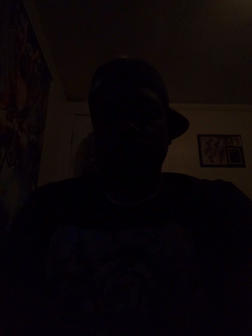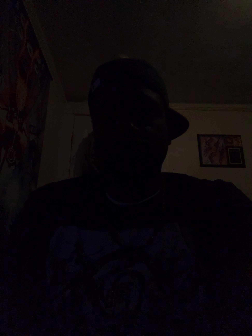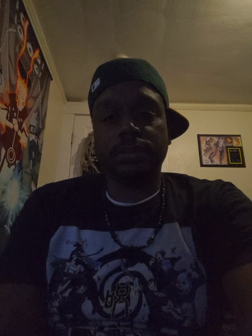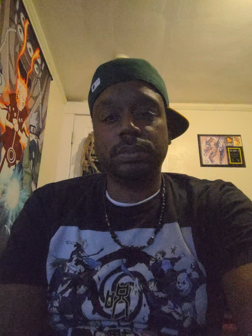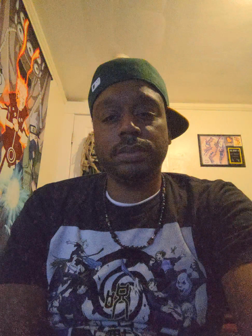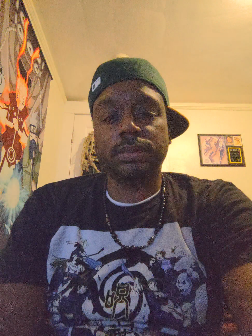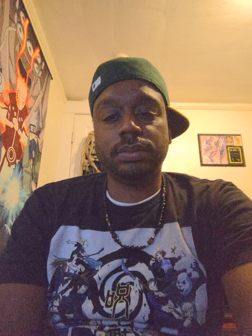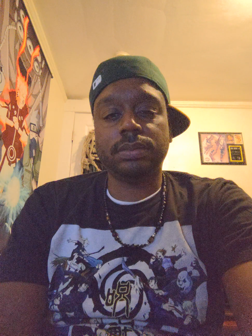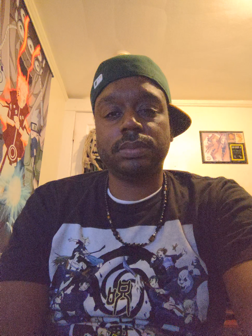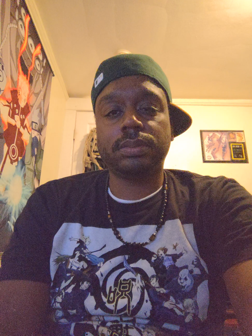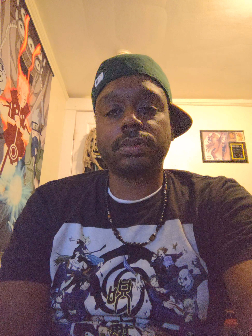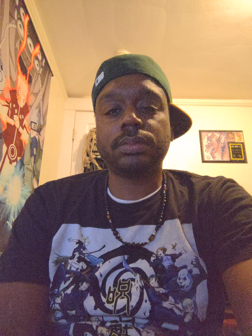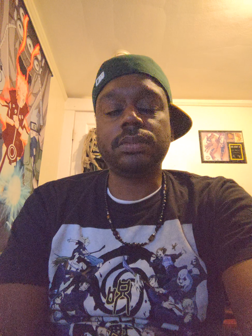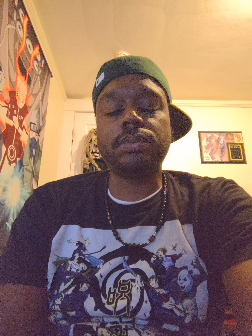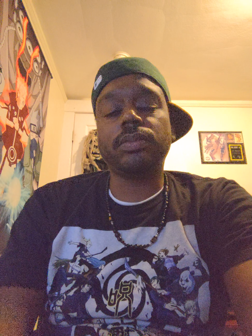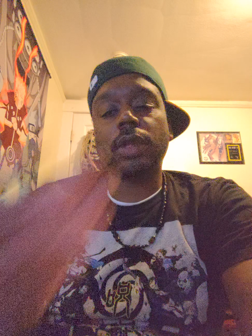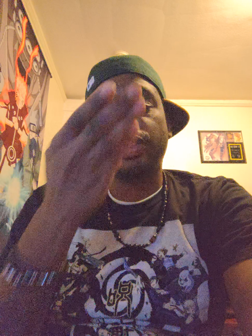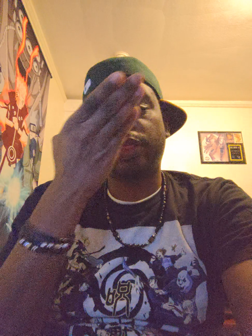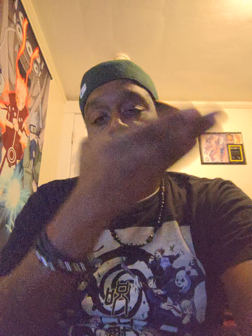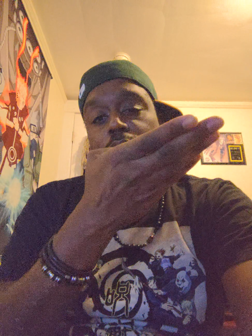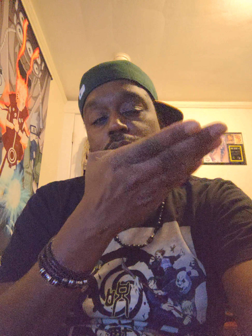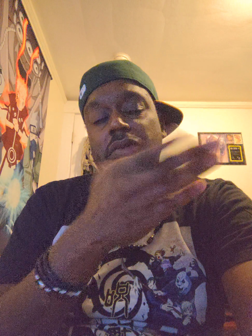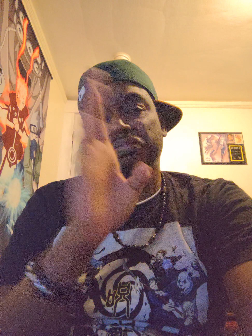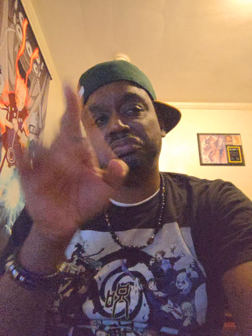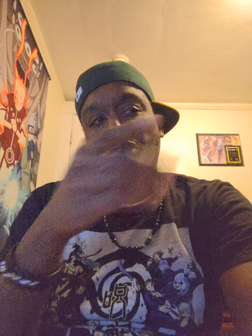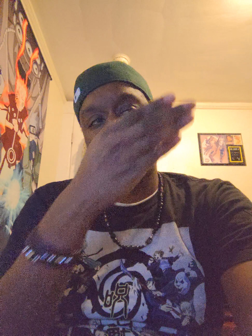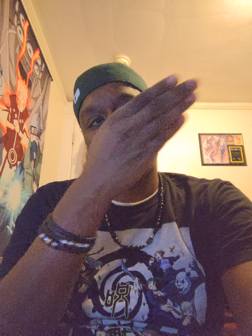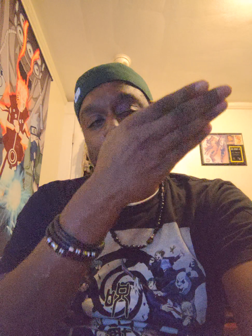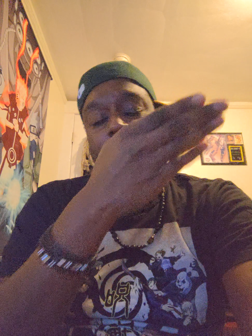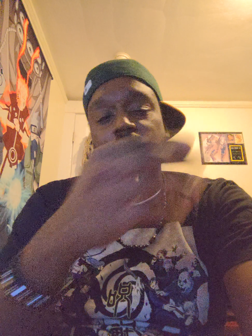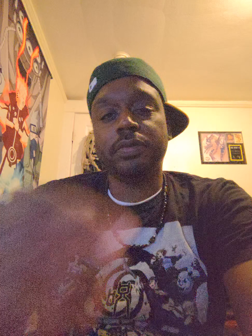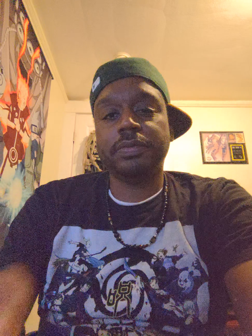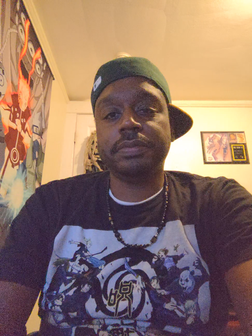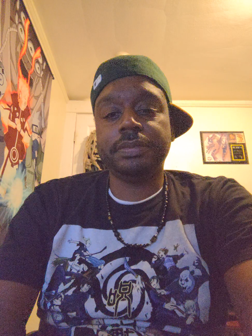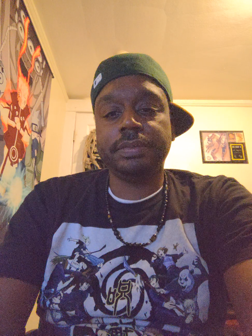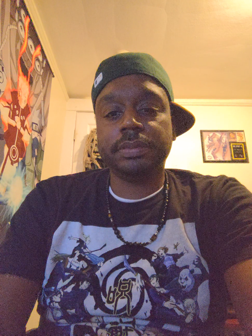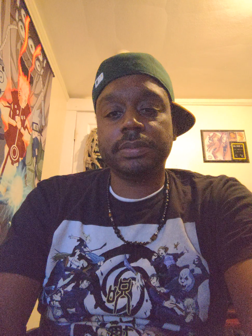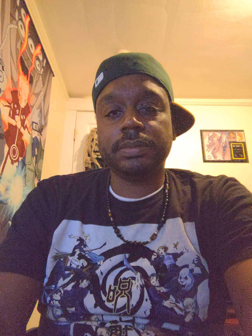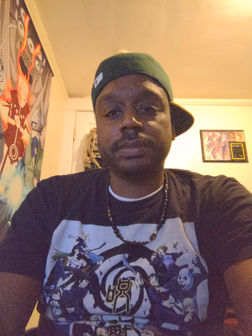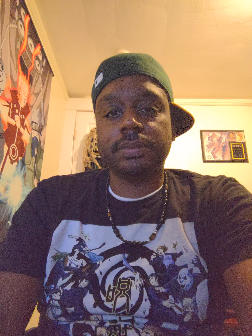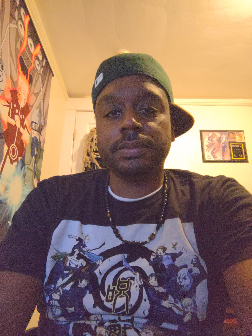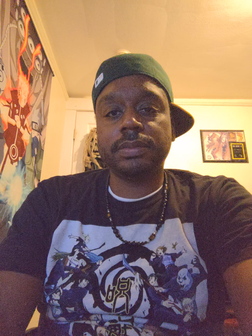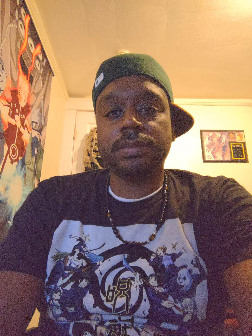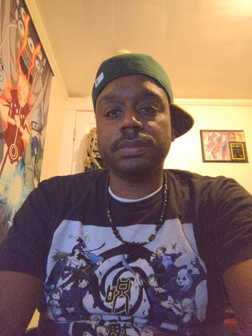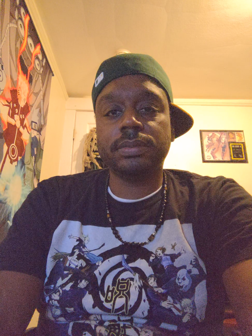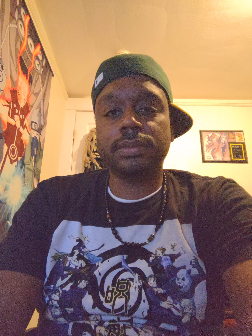there